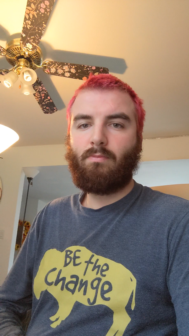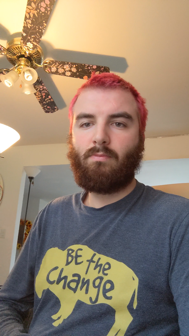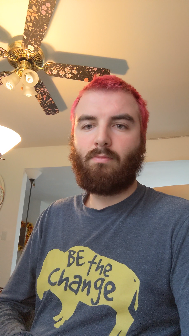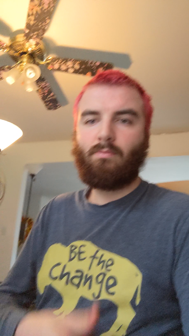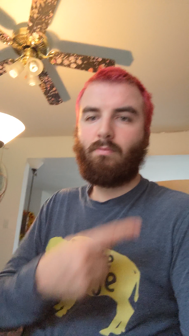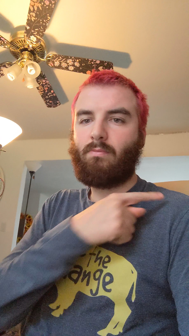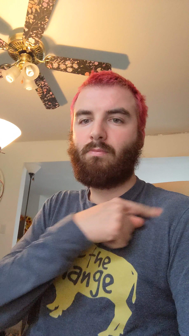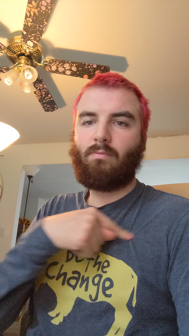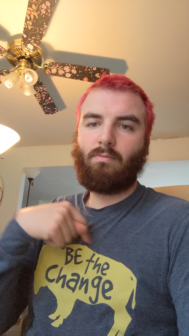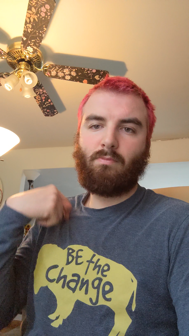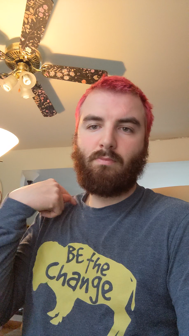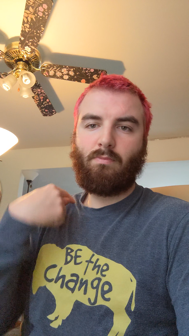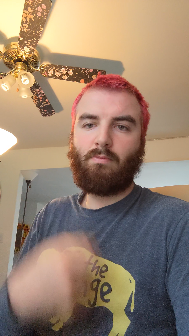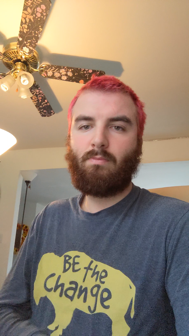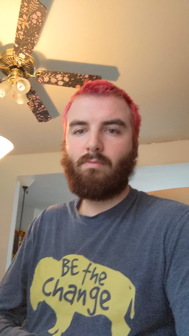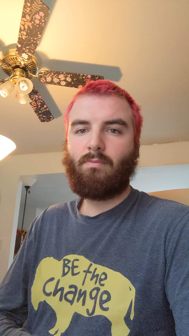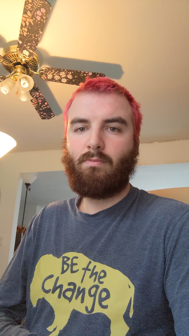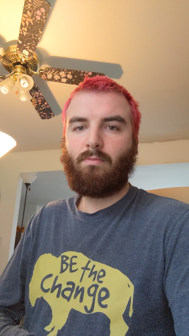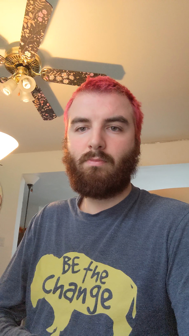necklace